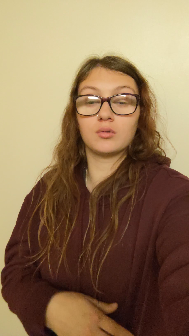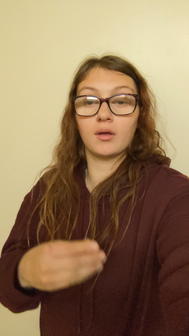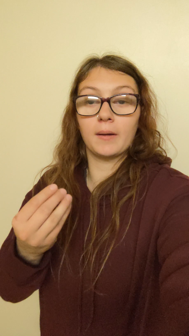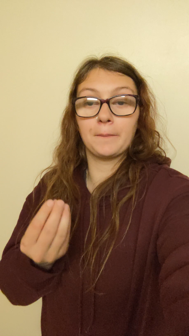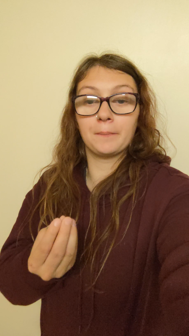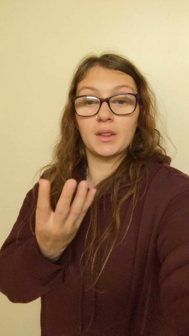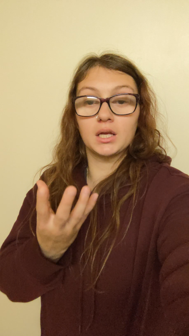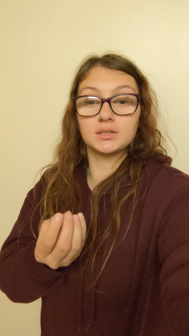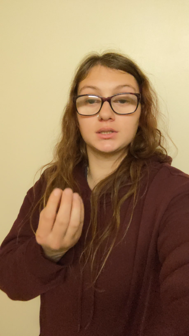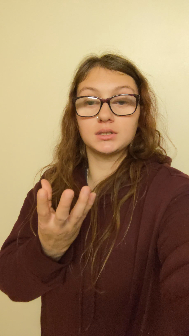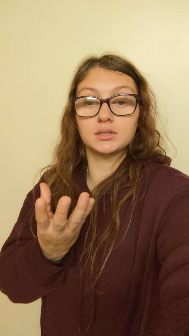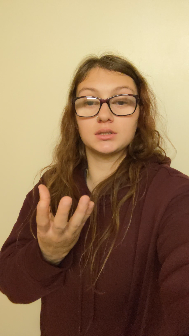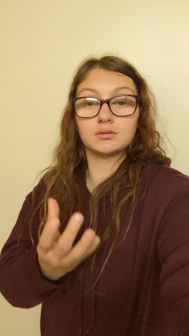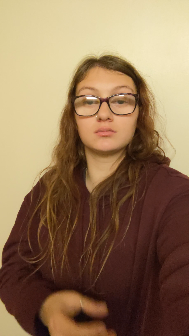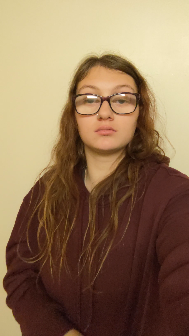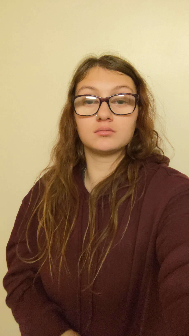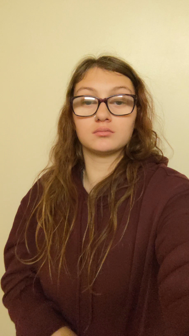plants